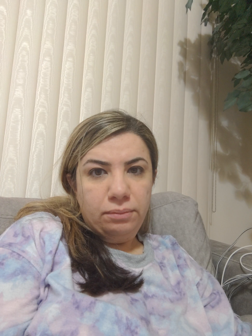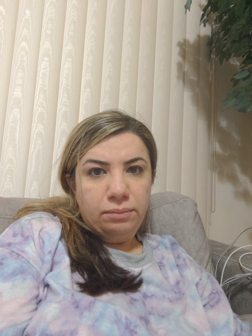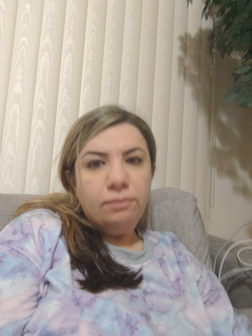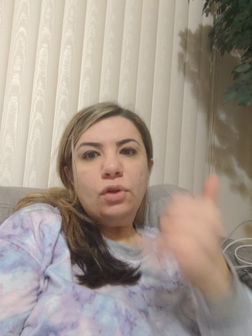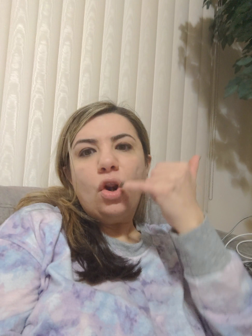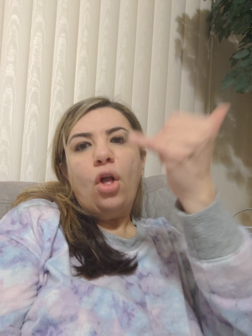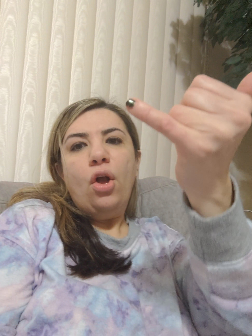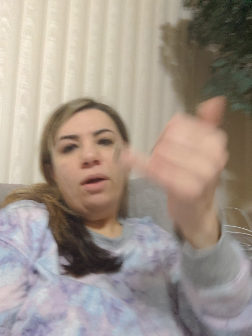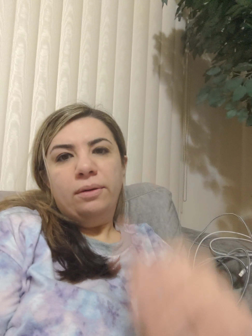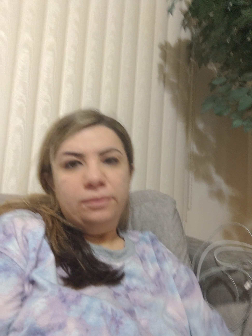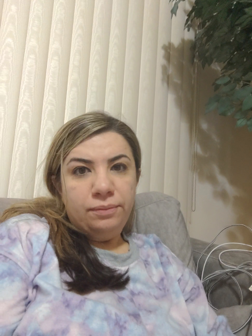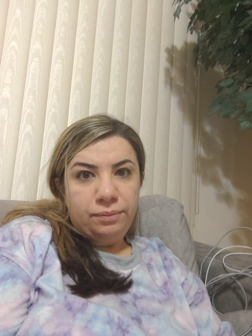call on the phone